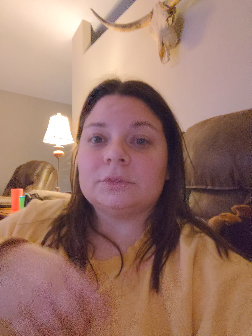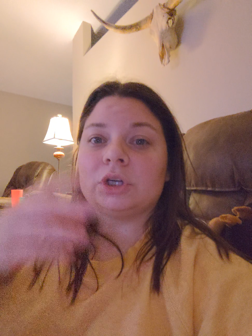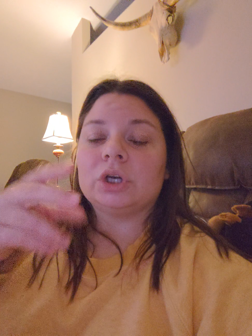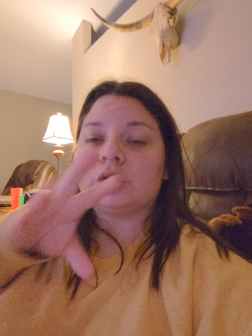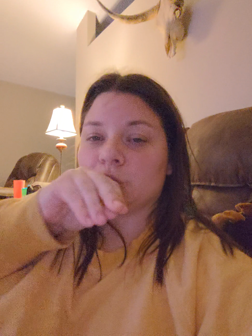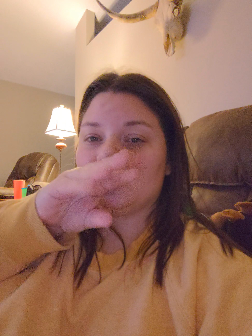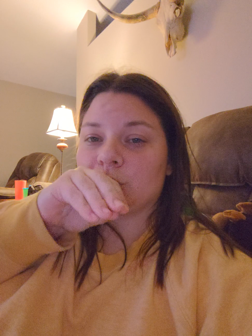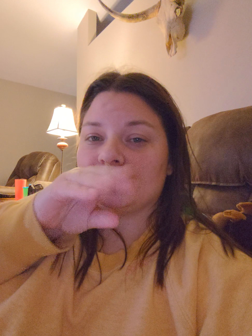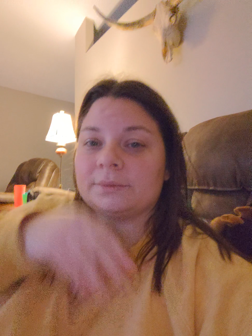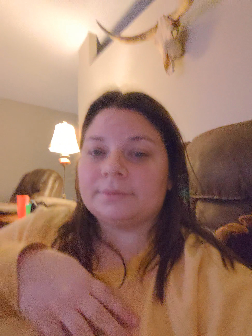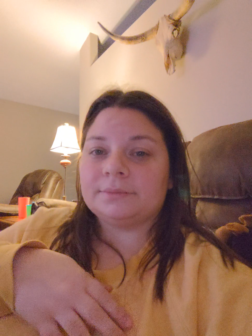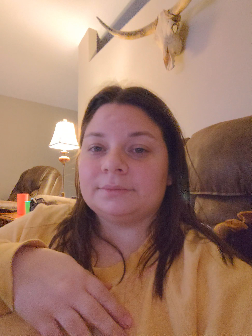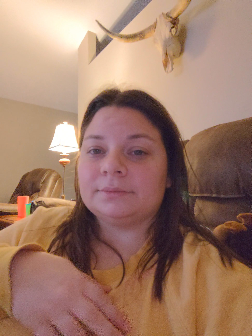goose